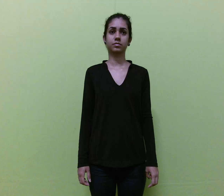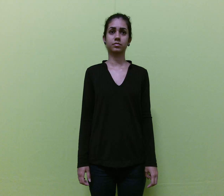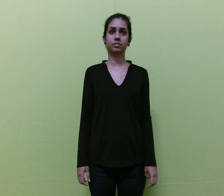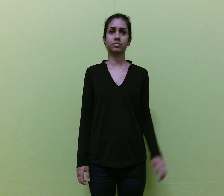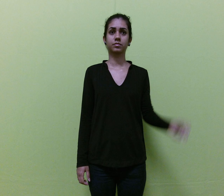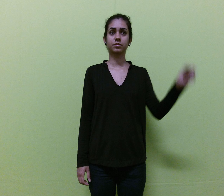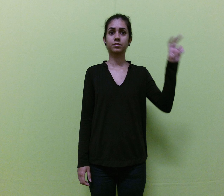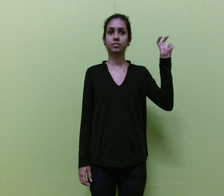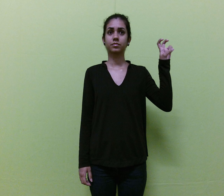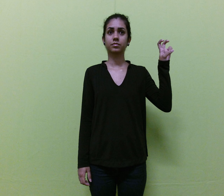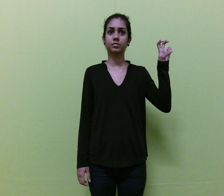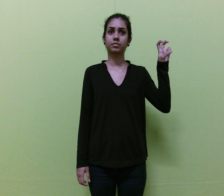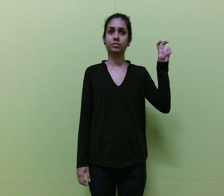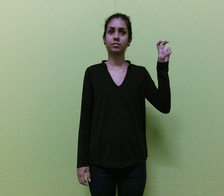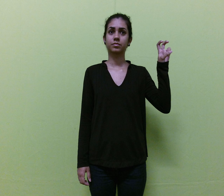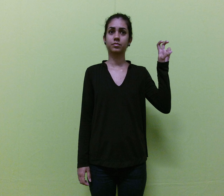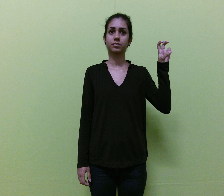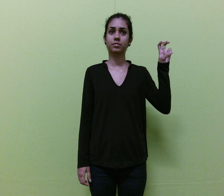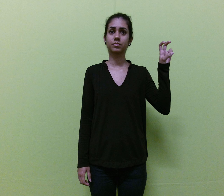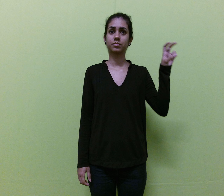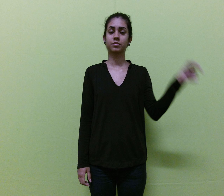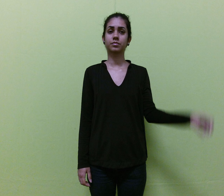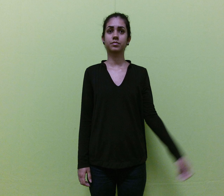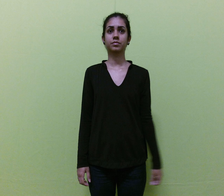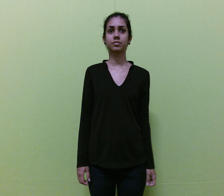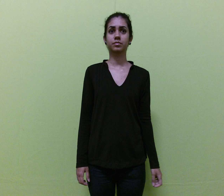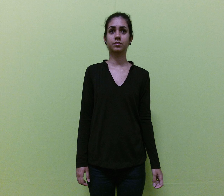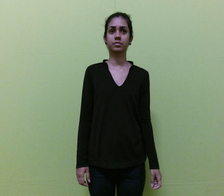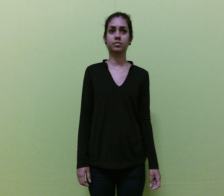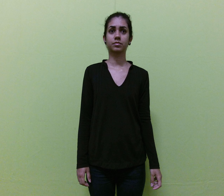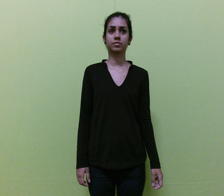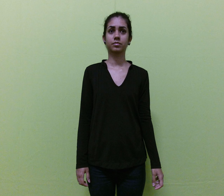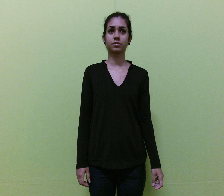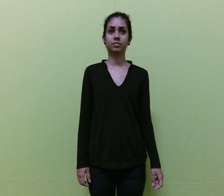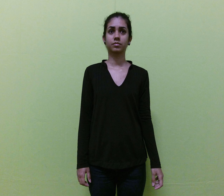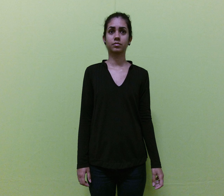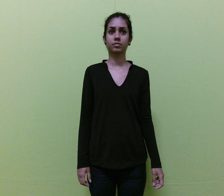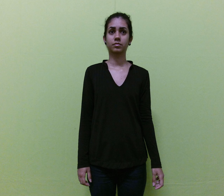cinco